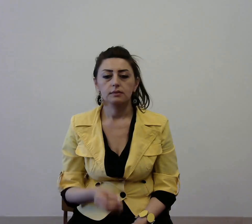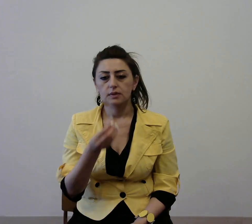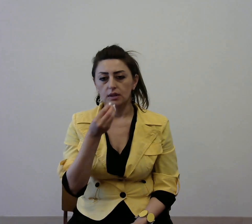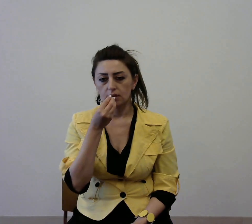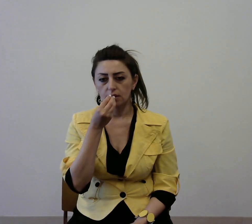yemək